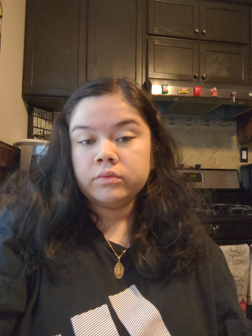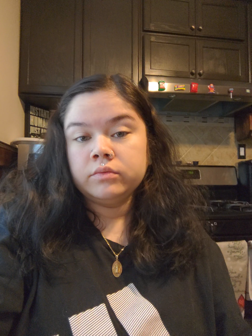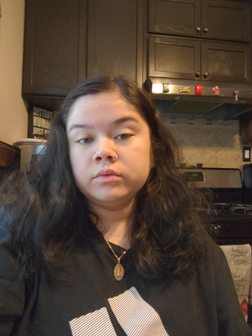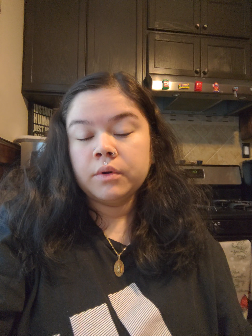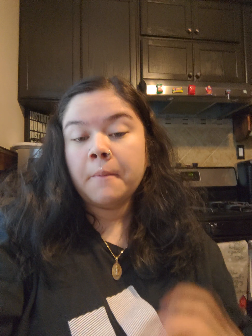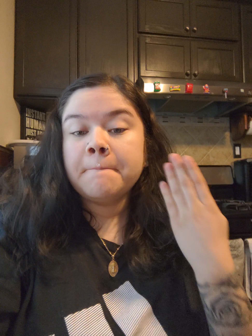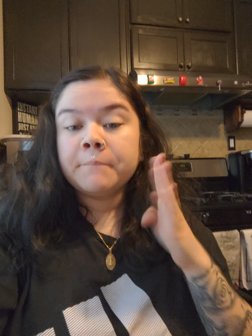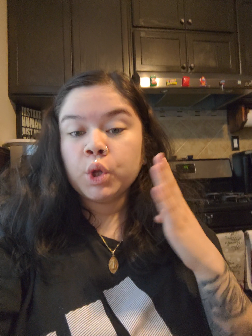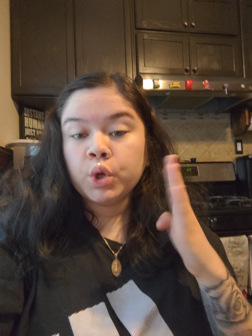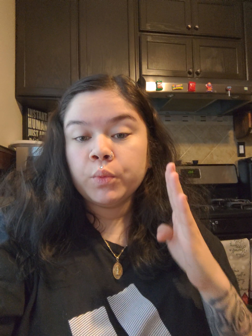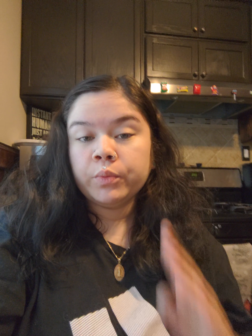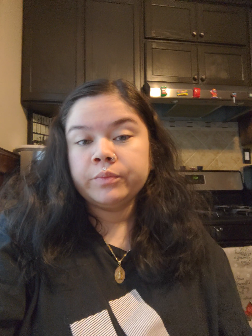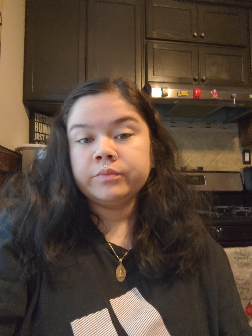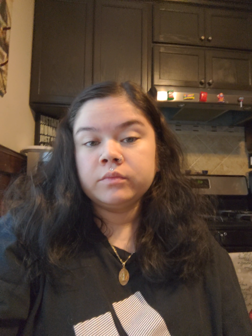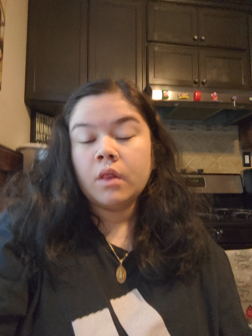blue